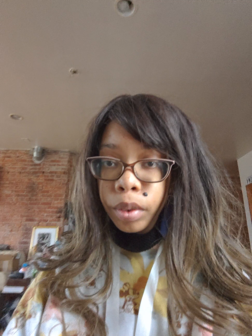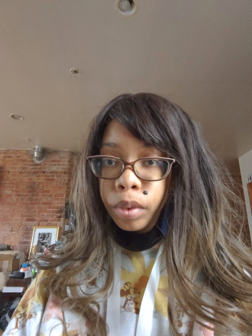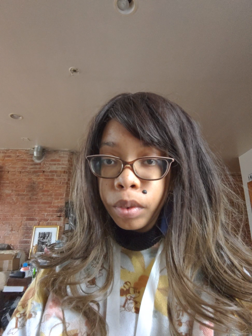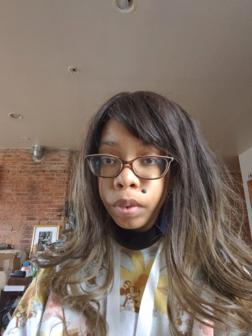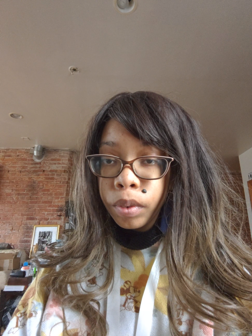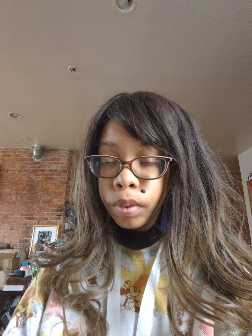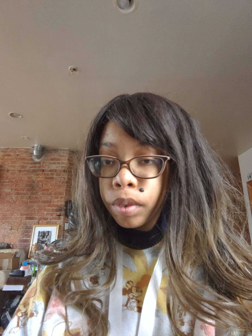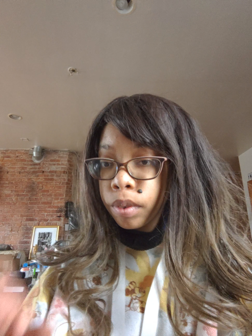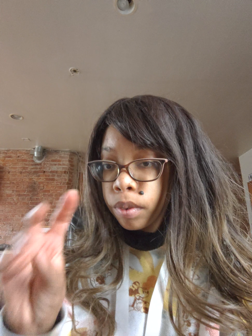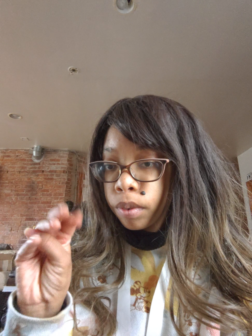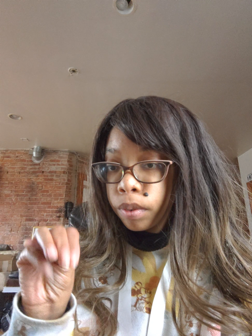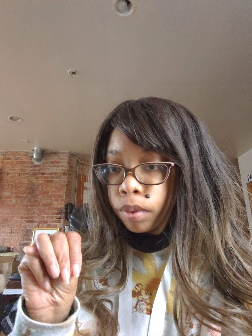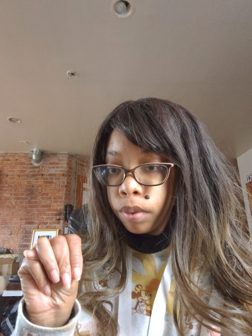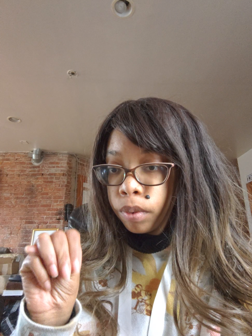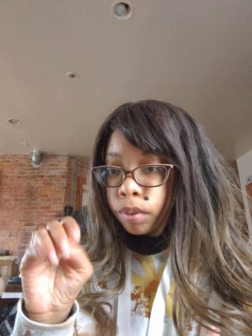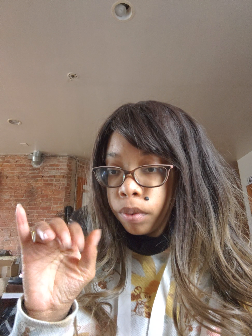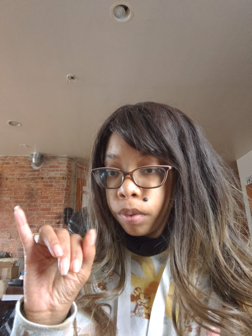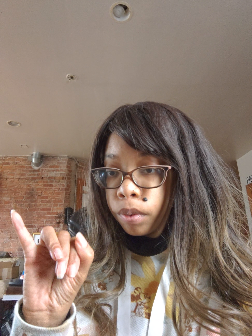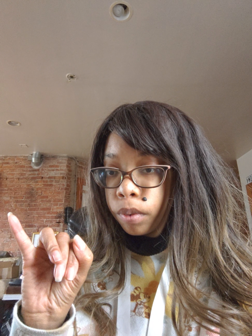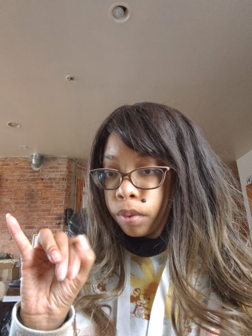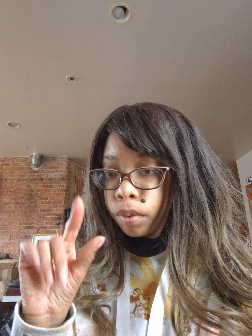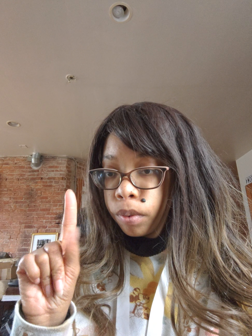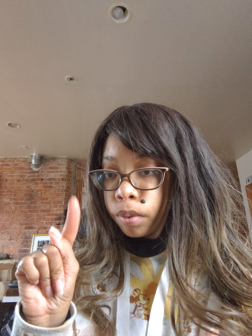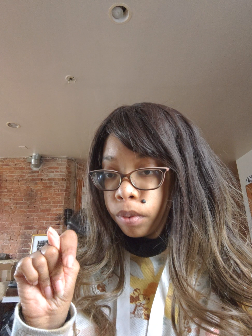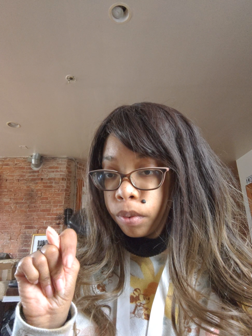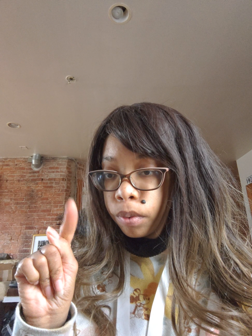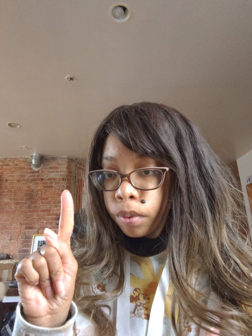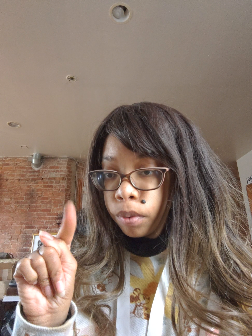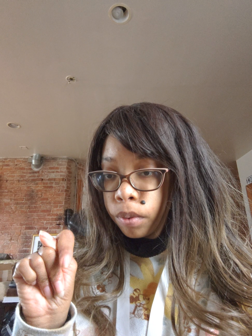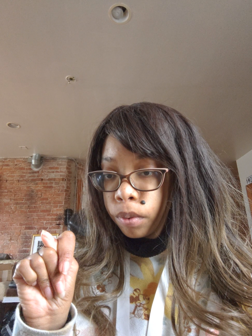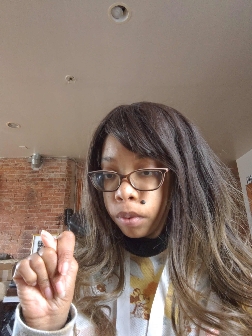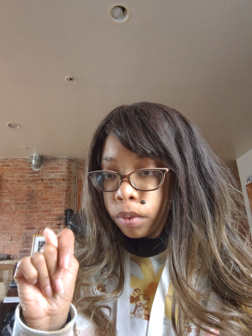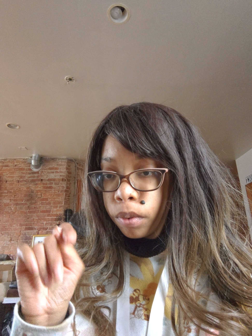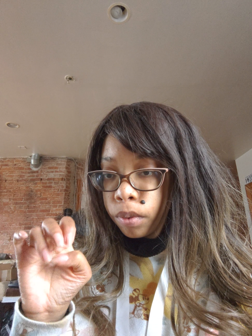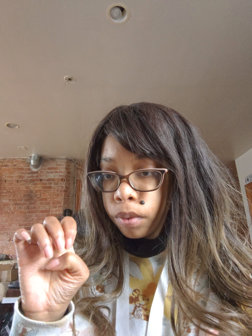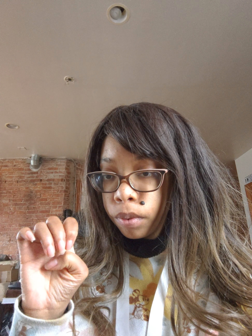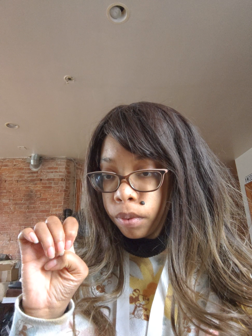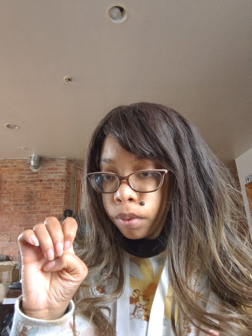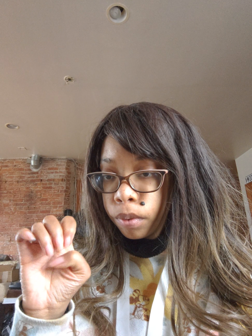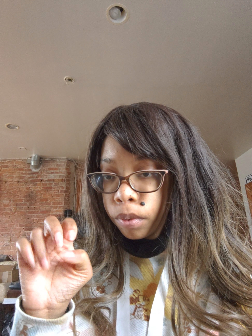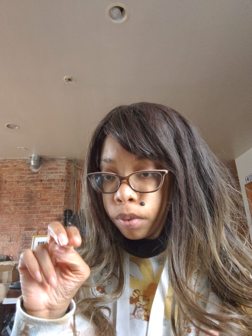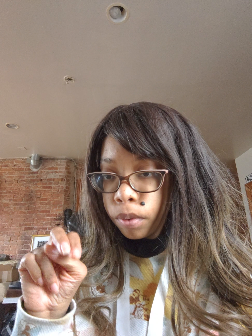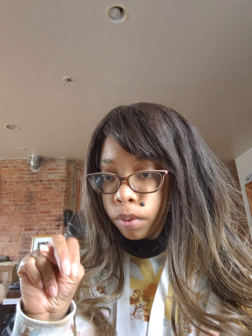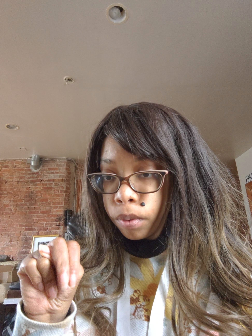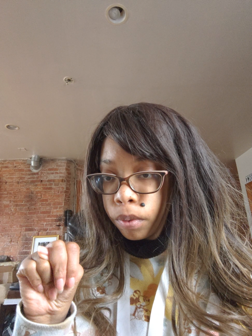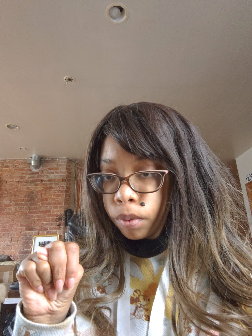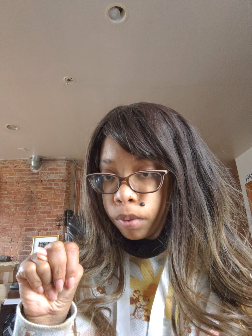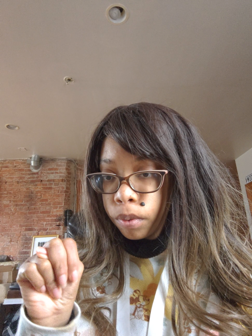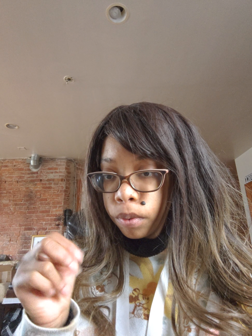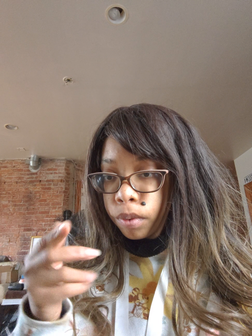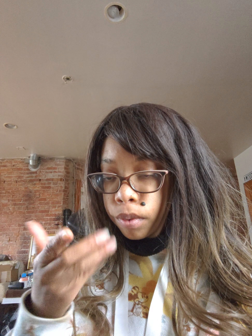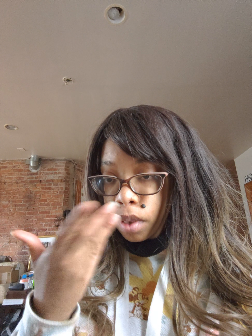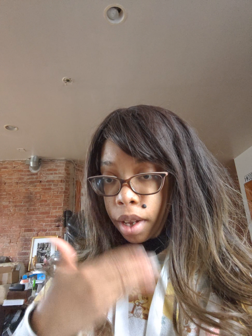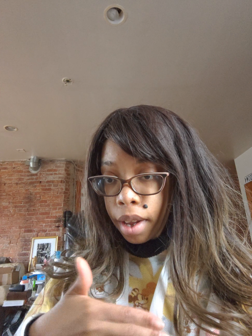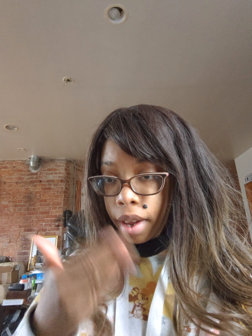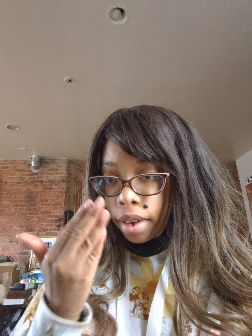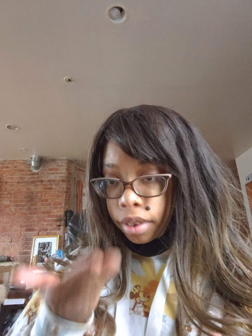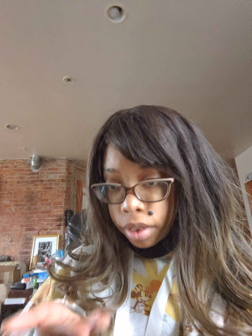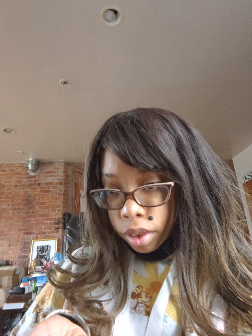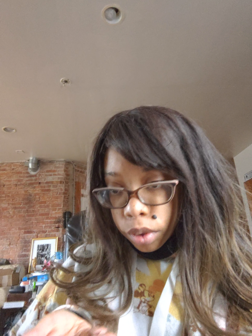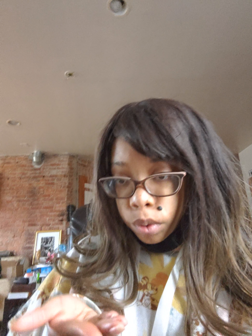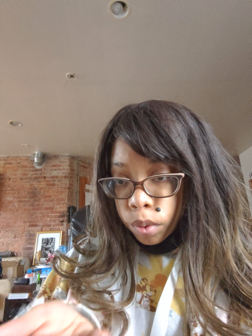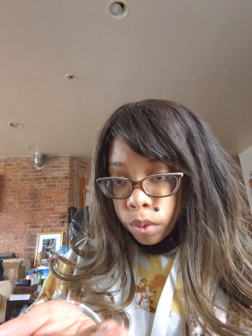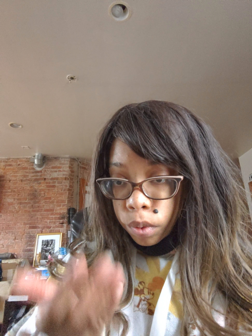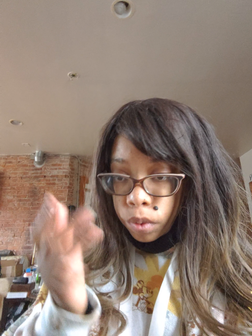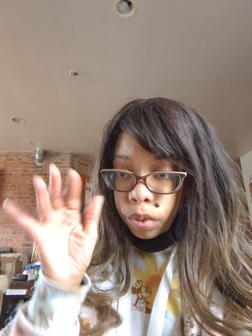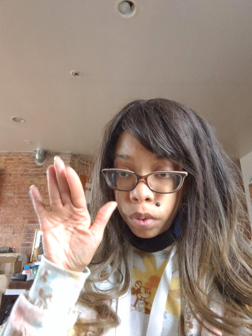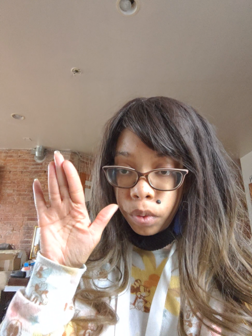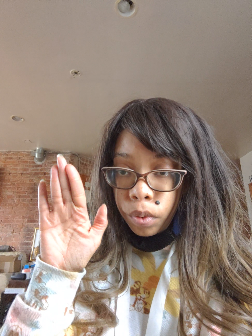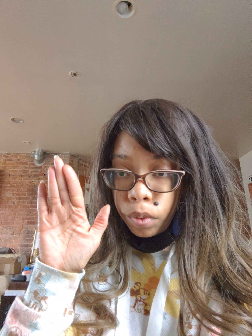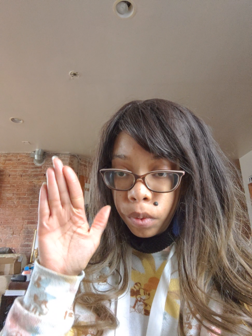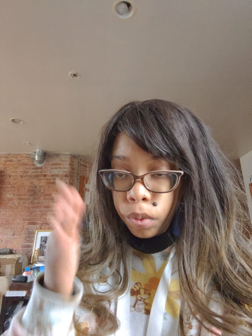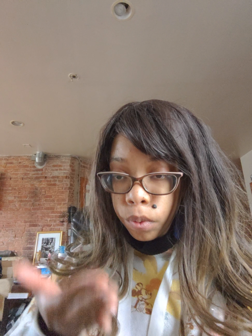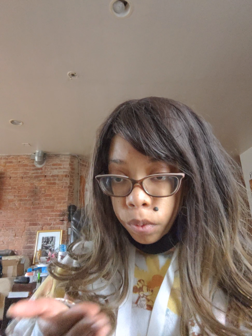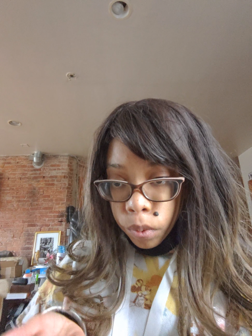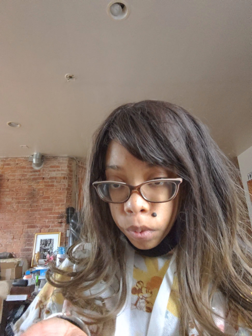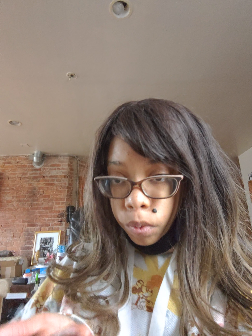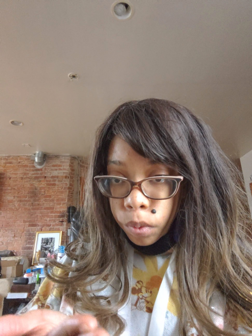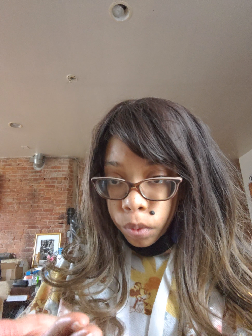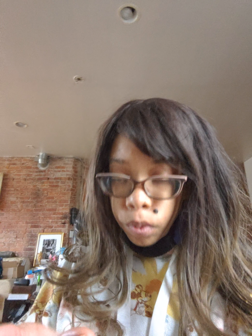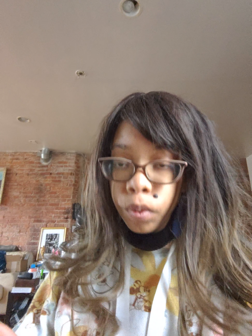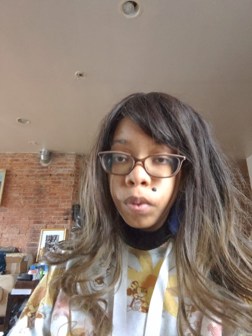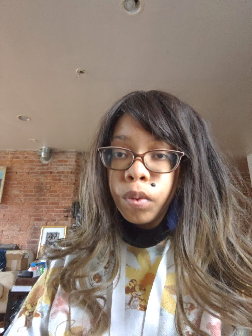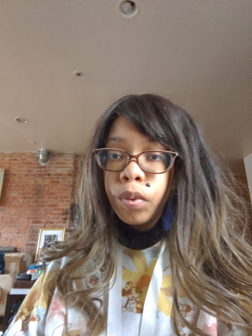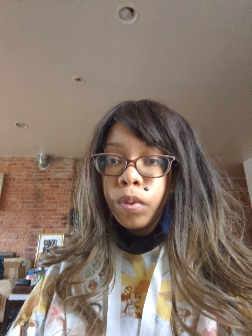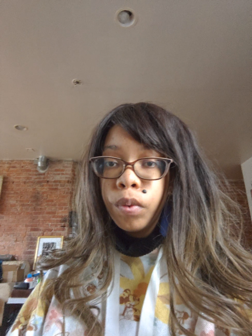mitten